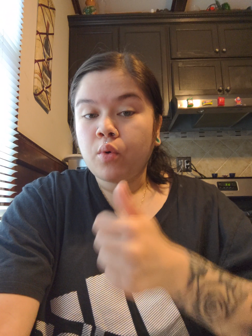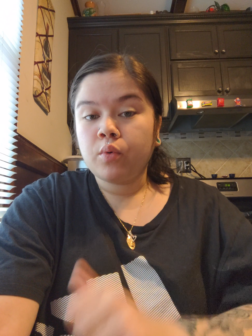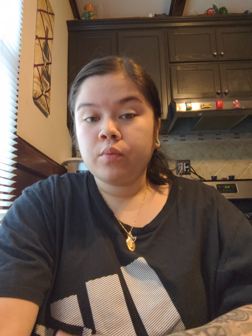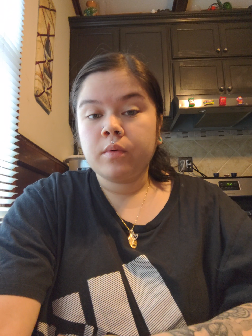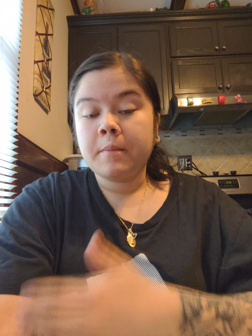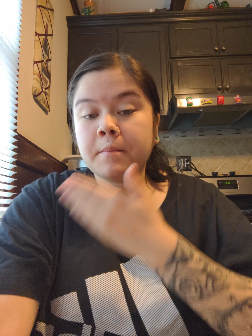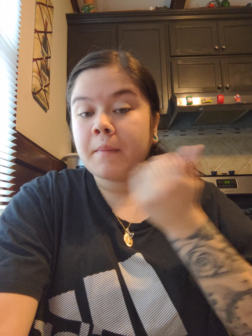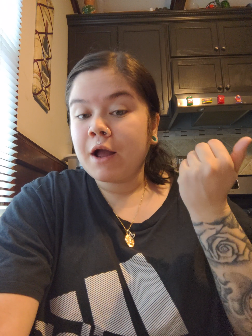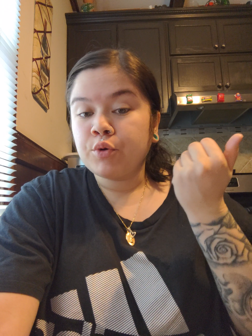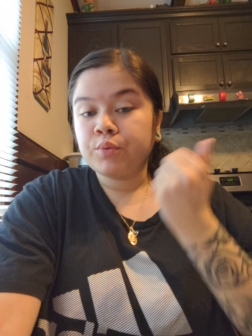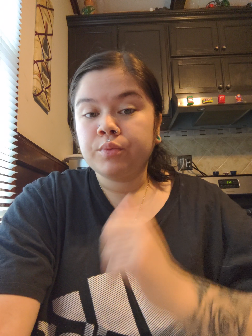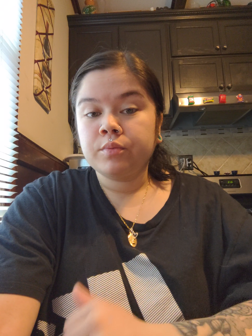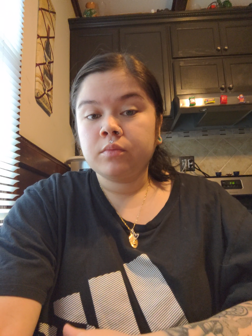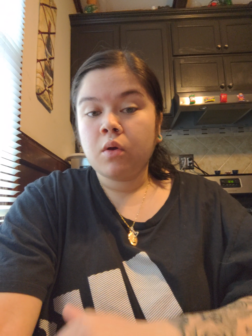better